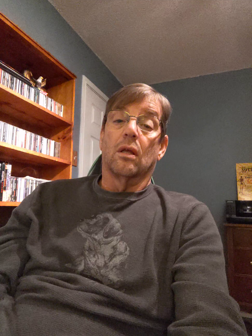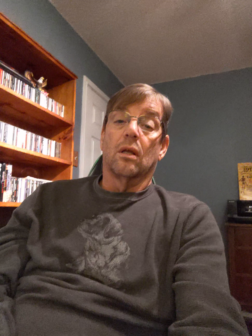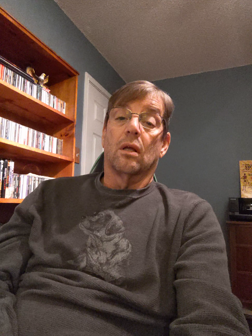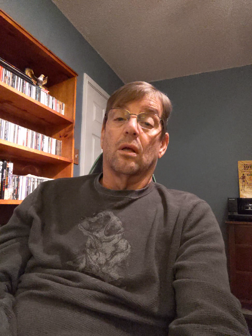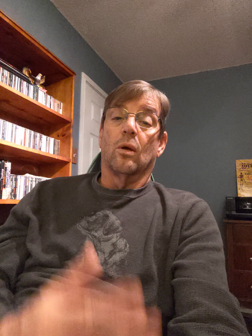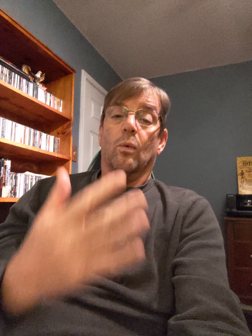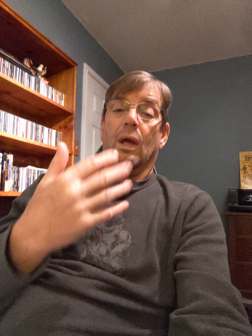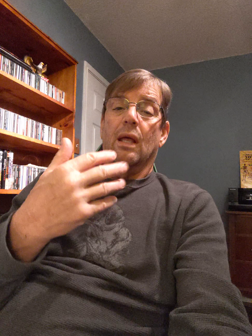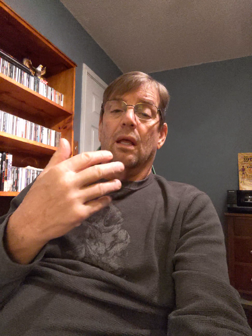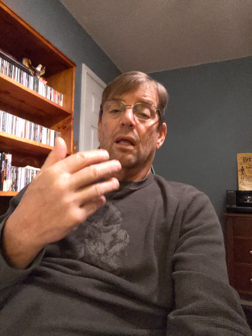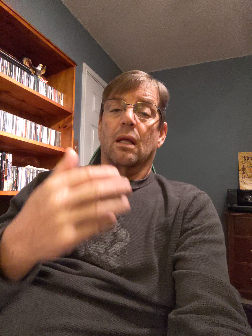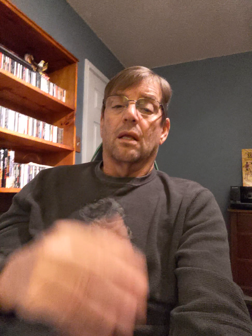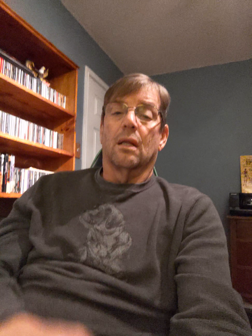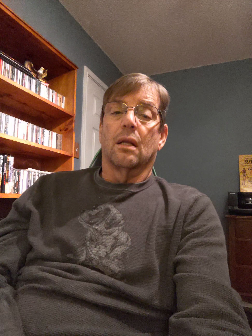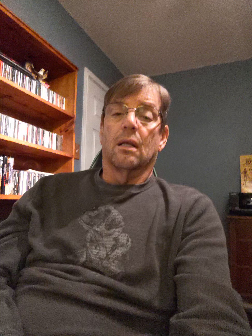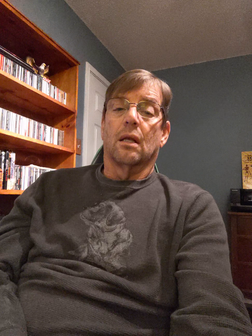wait